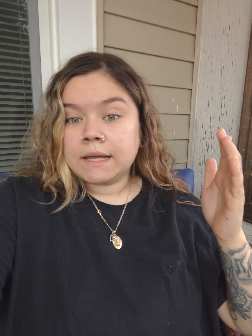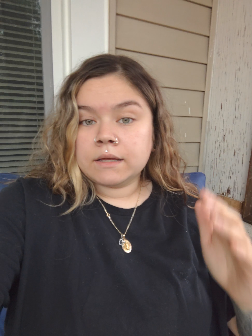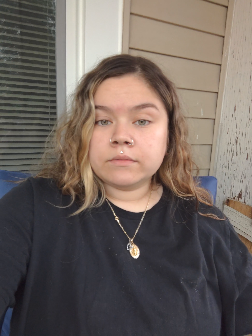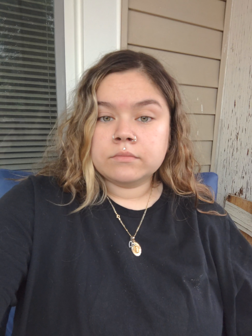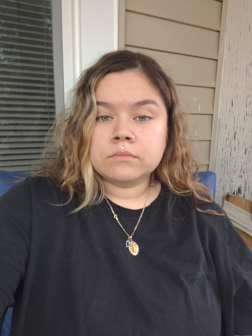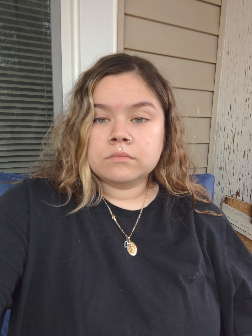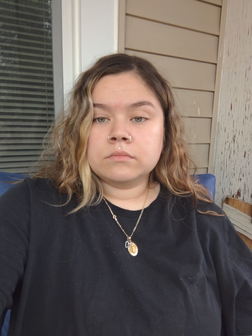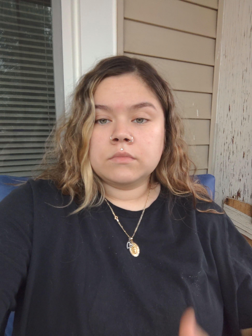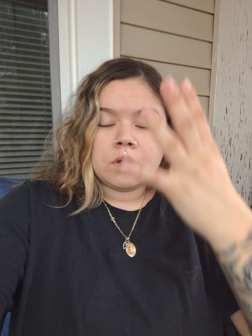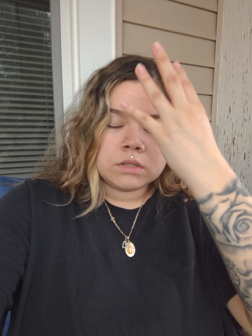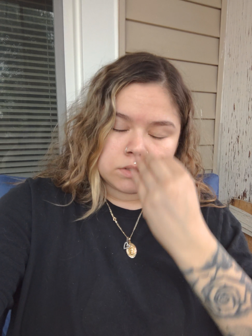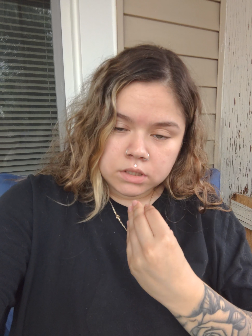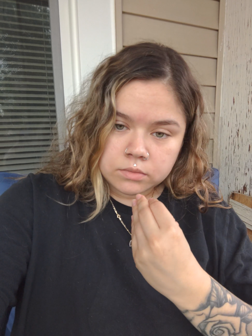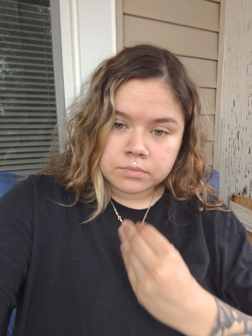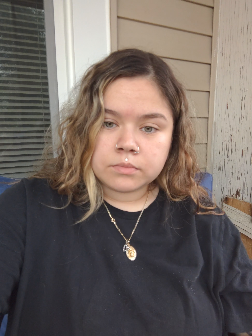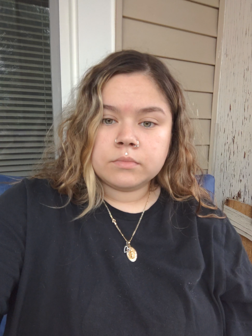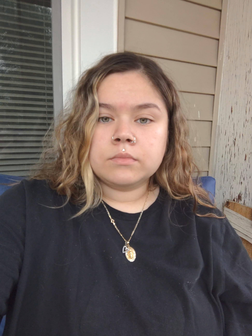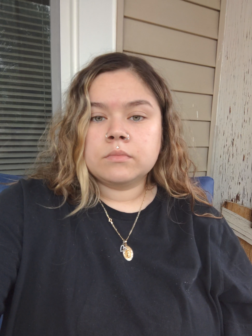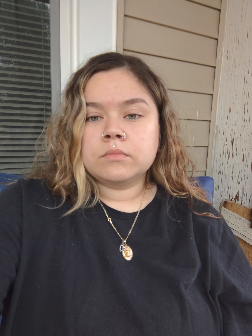asleep